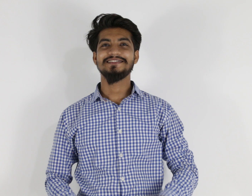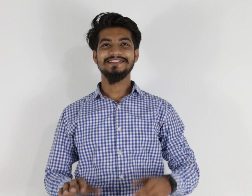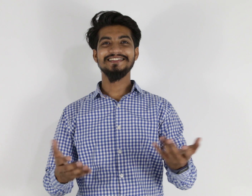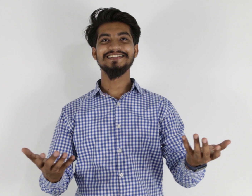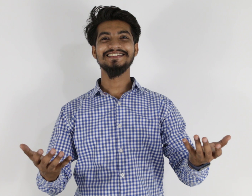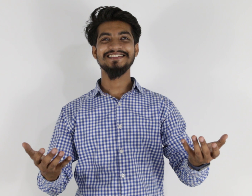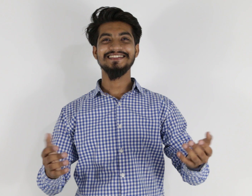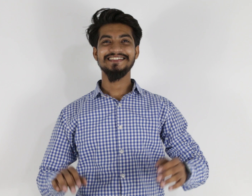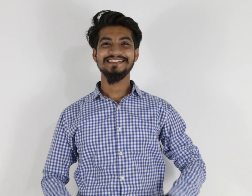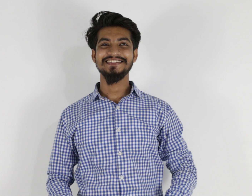surprise